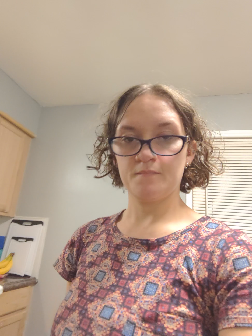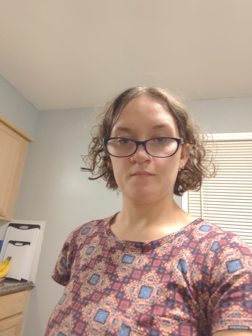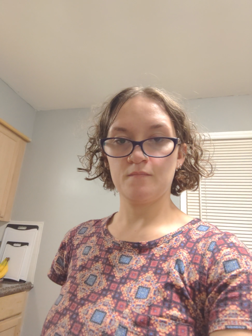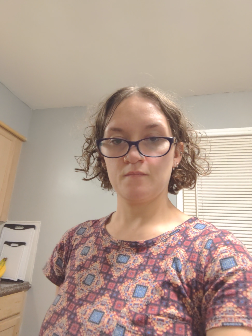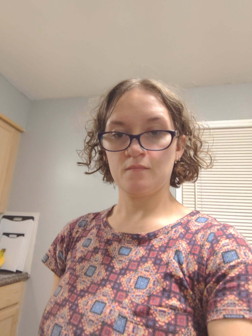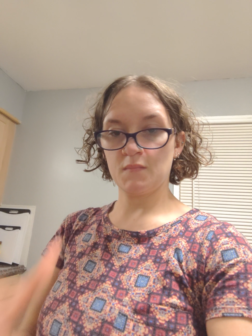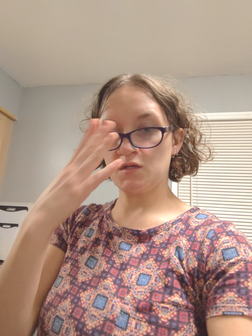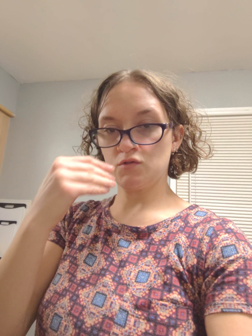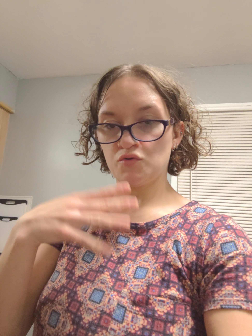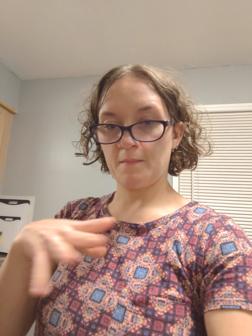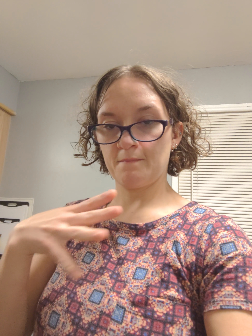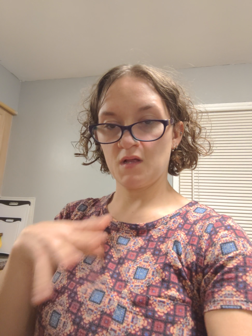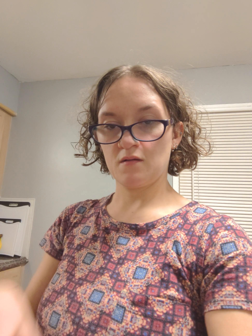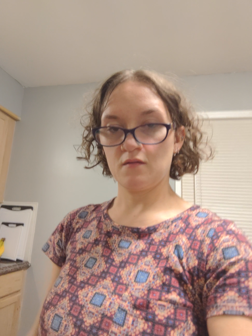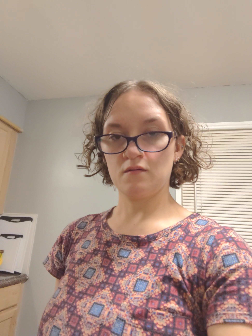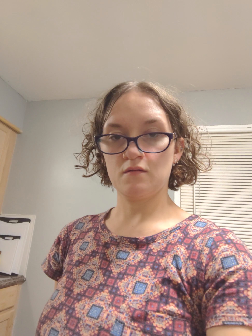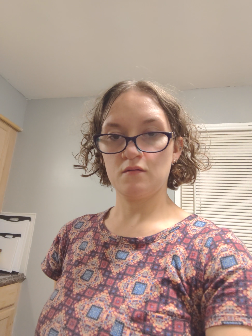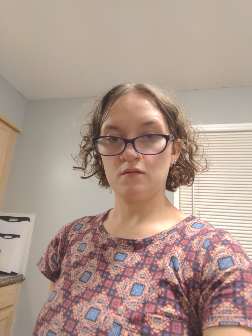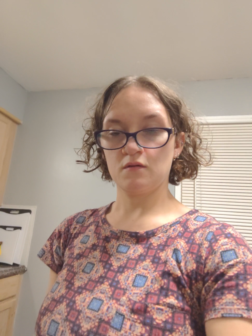pajamas